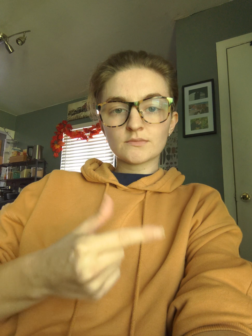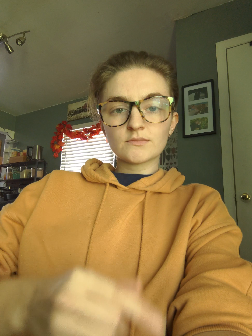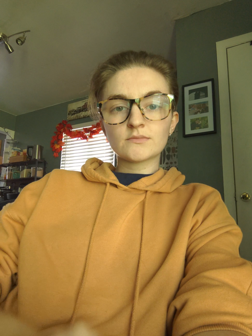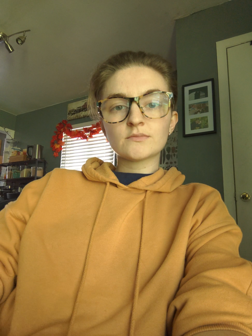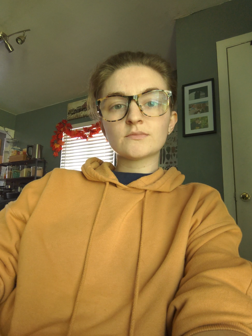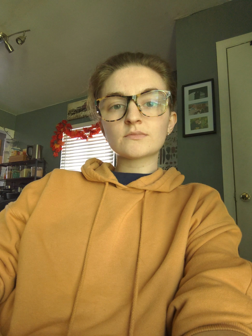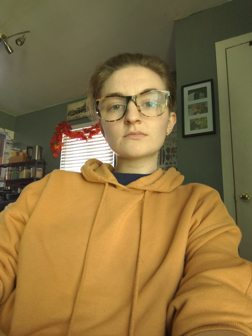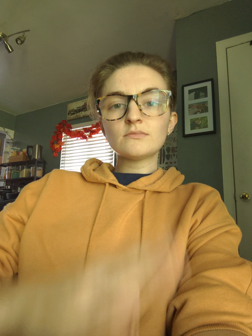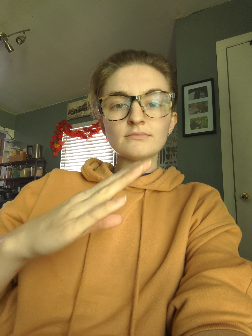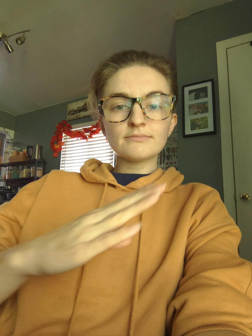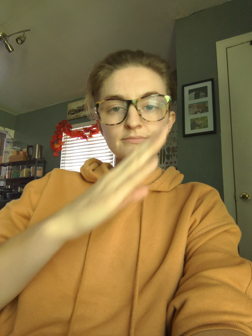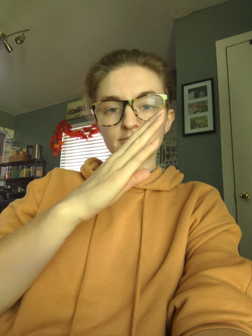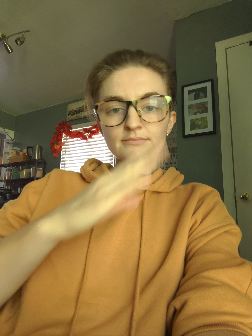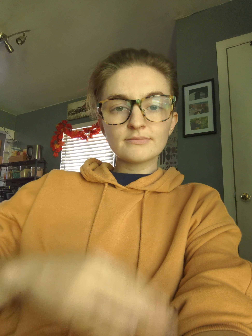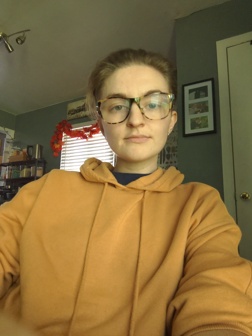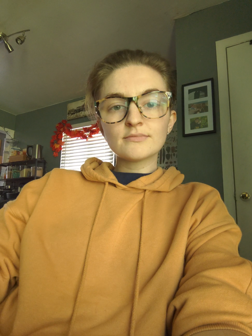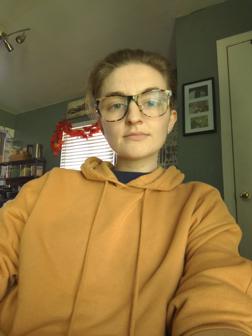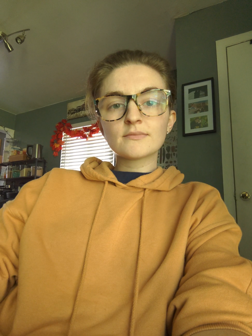roof